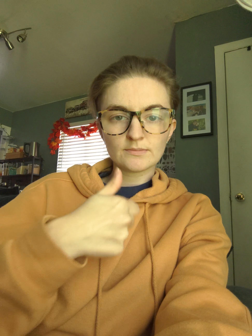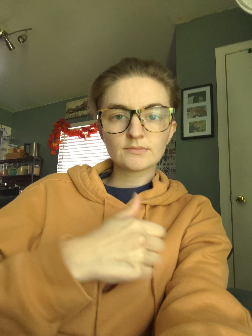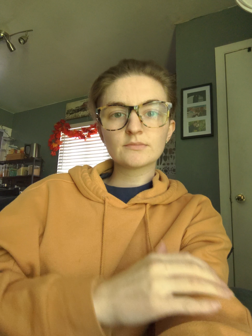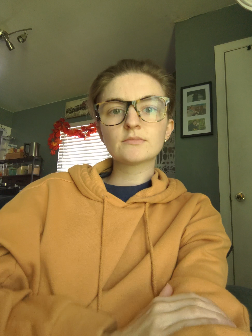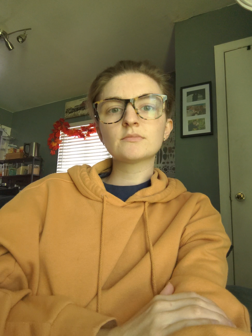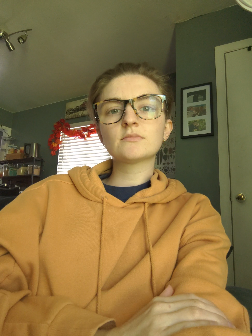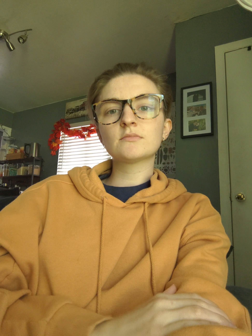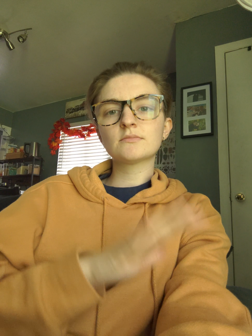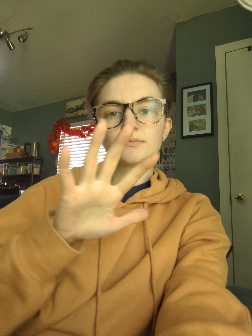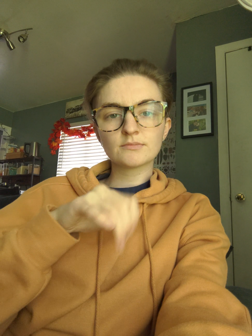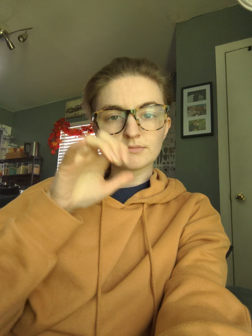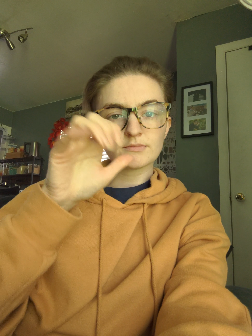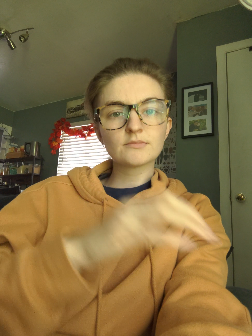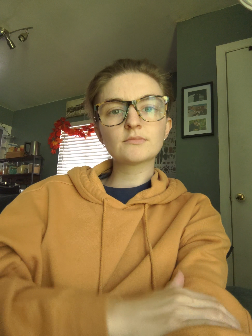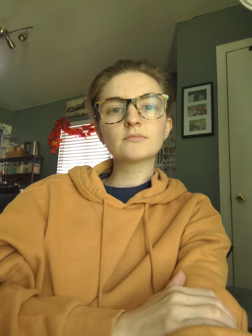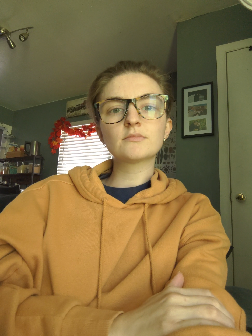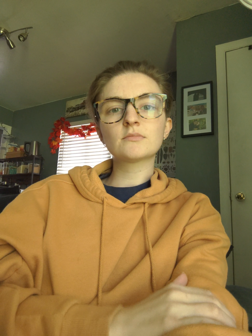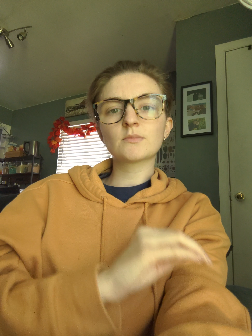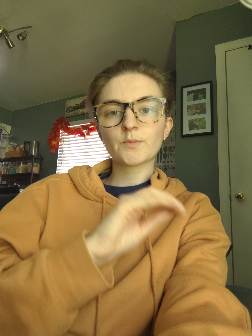climb